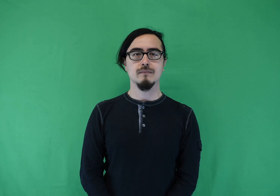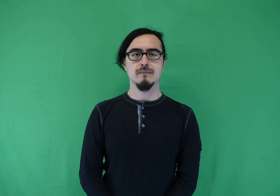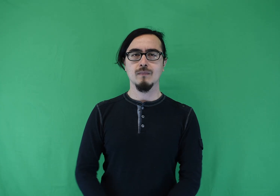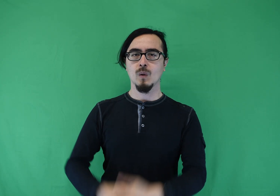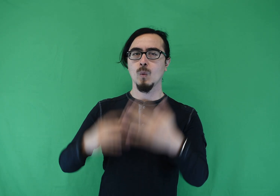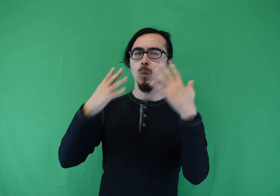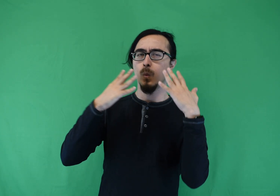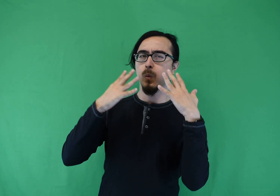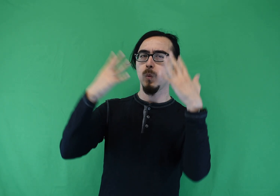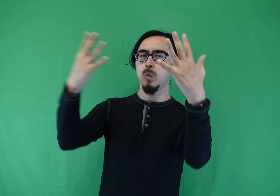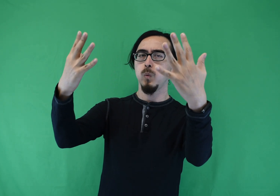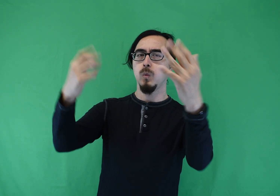rostro hinchado